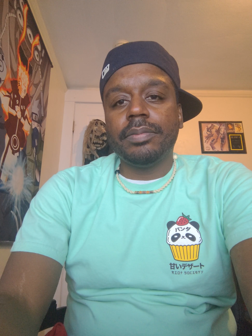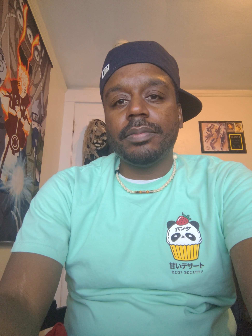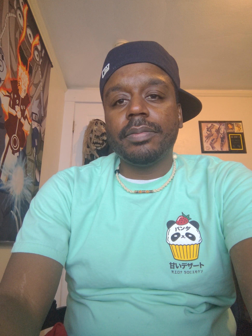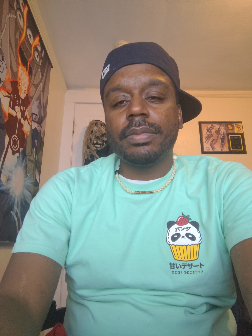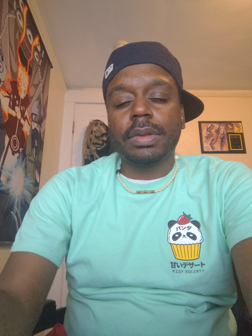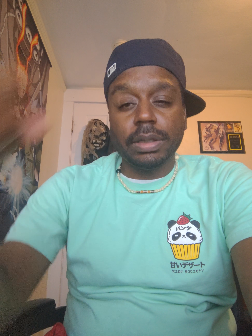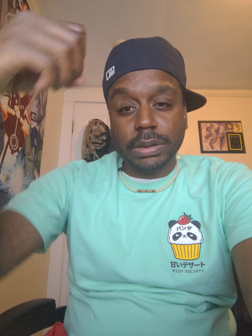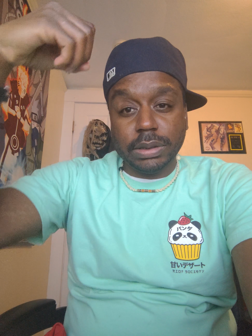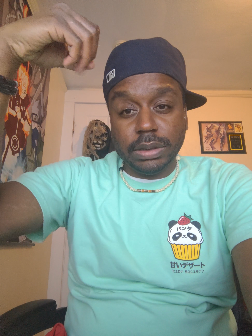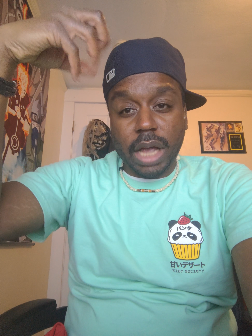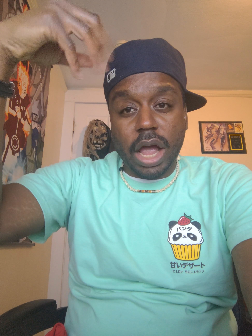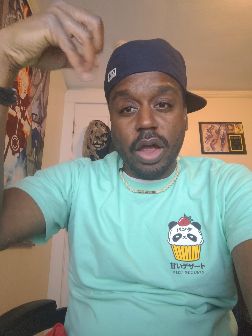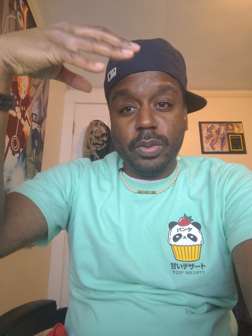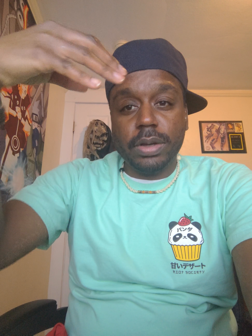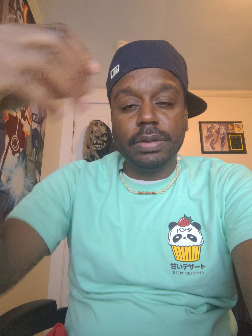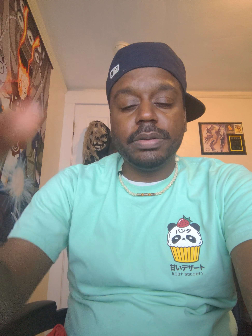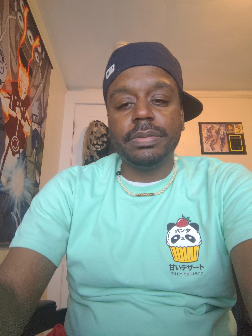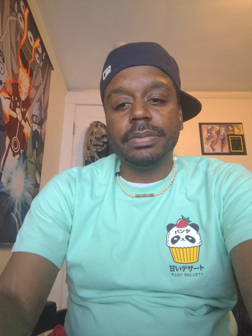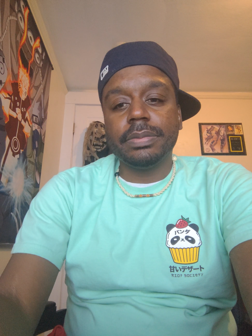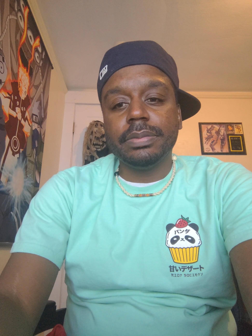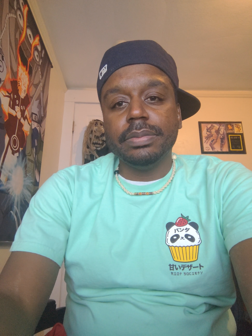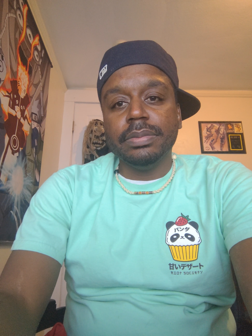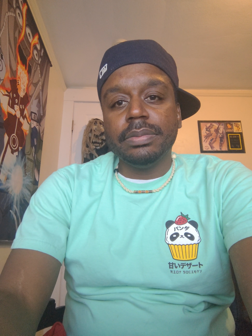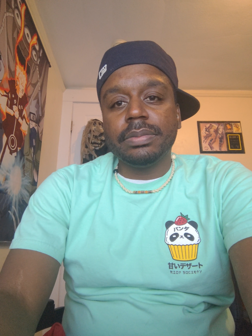shower